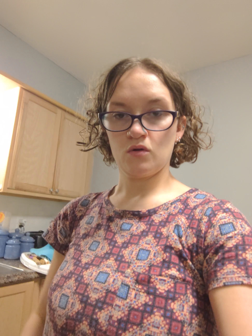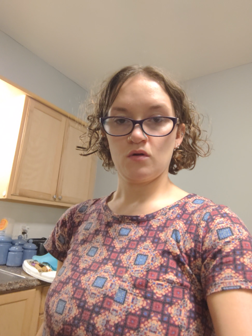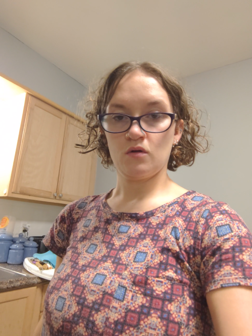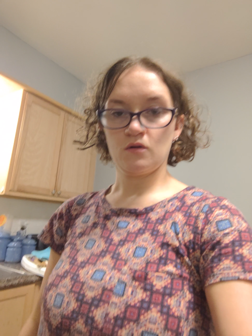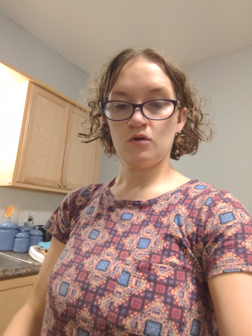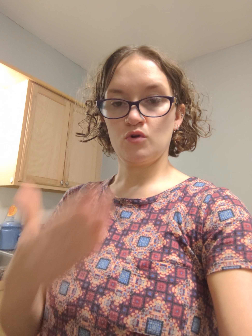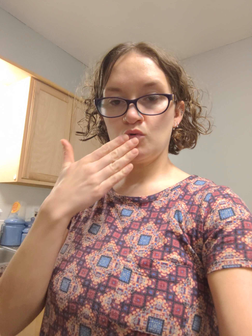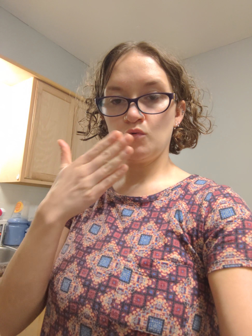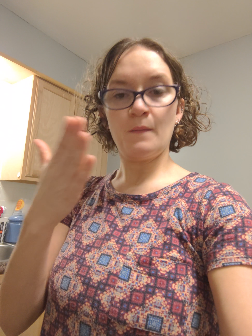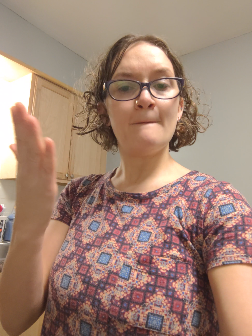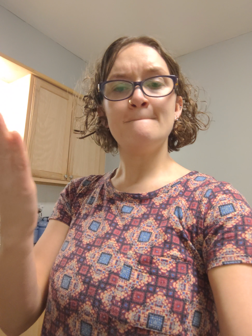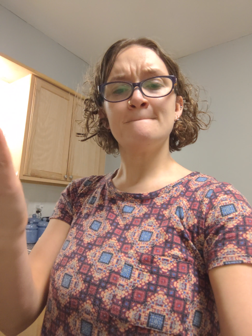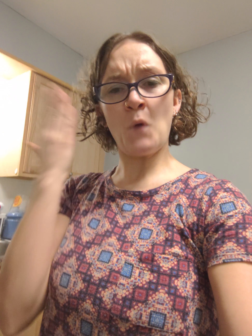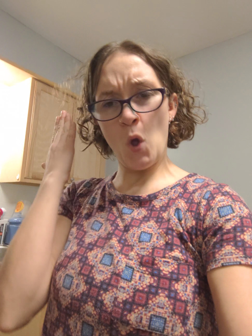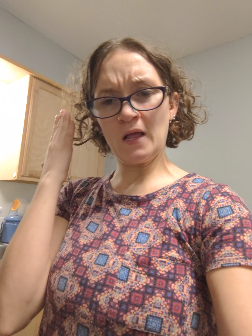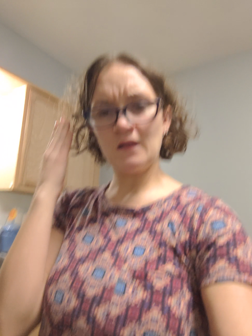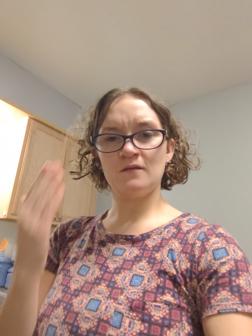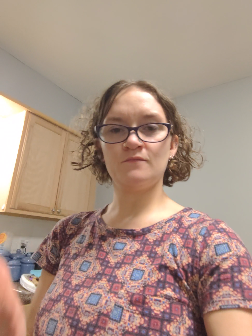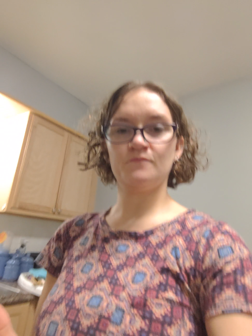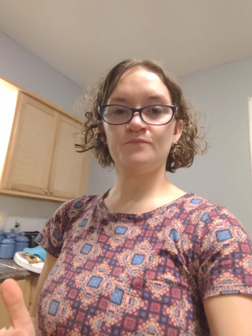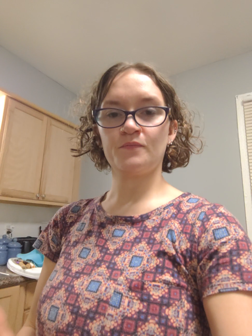morning